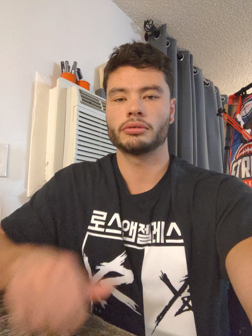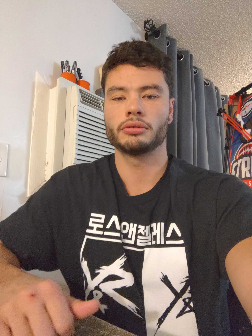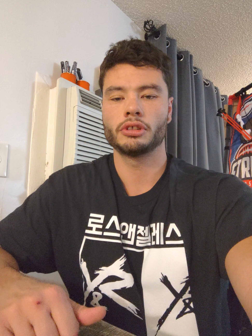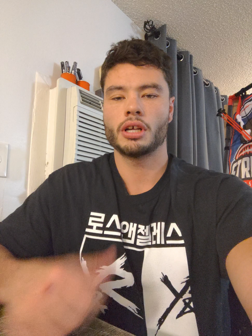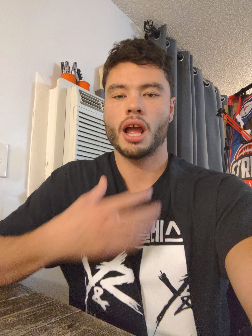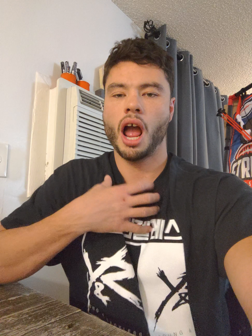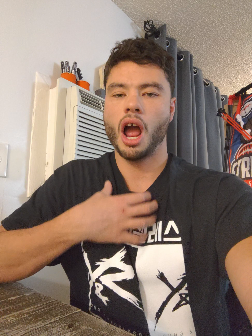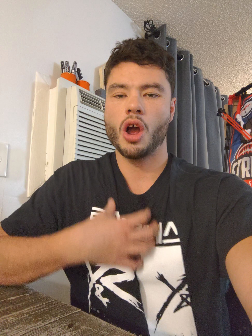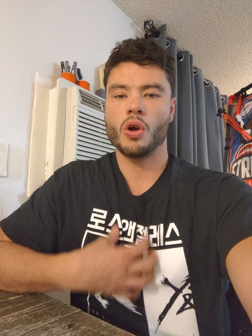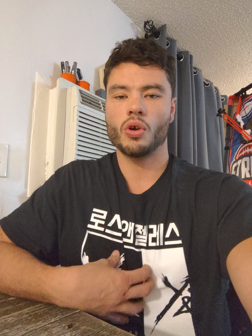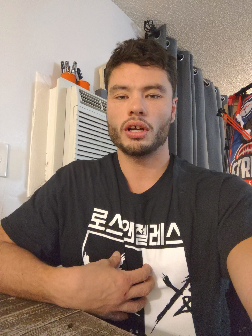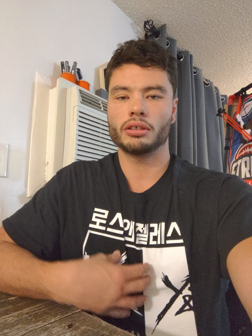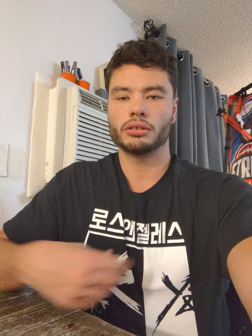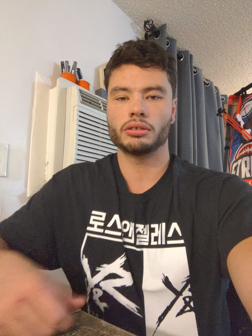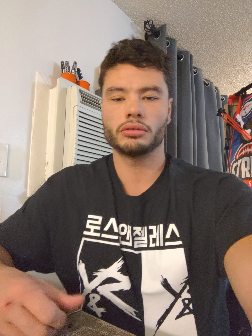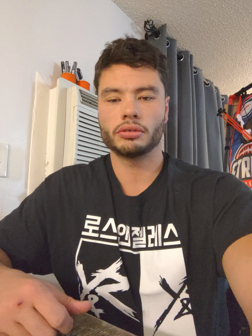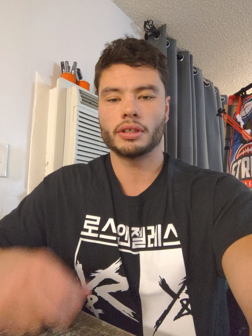hungry